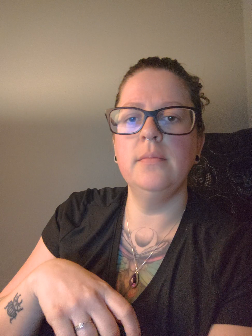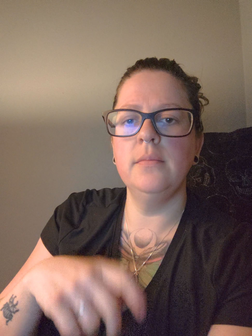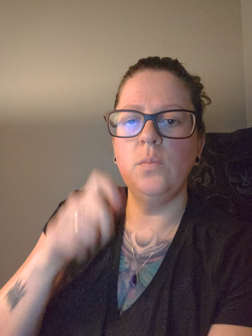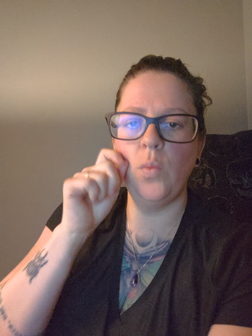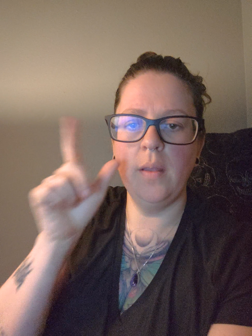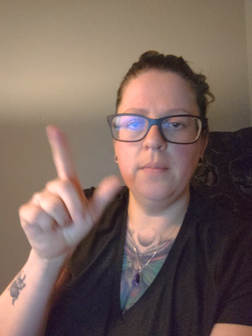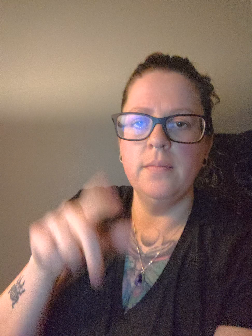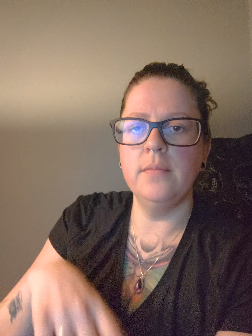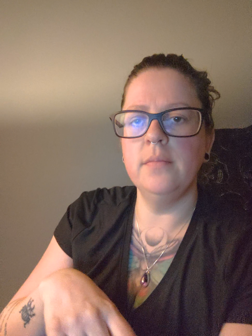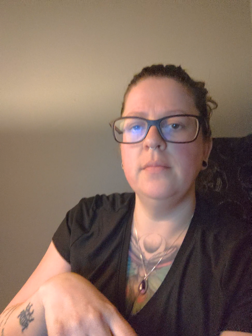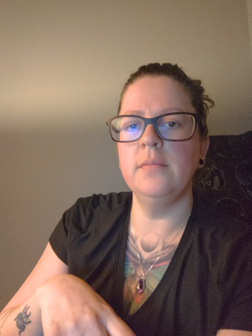wake